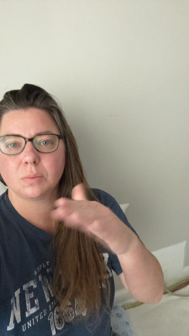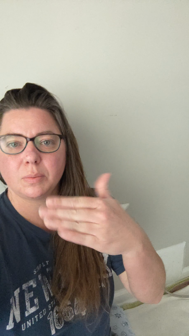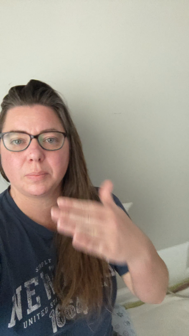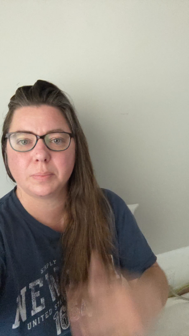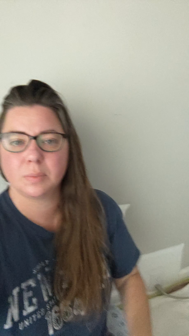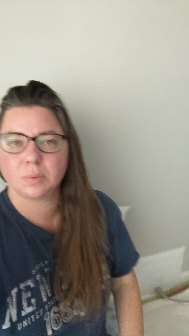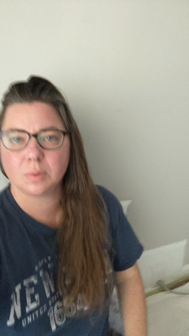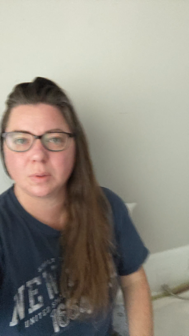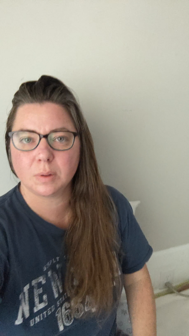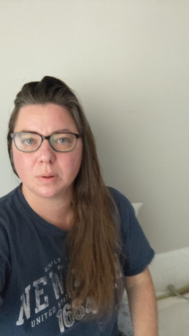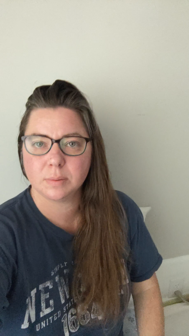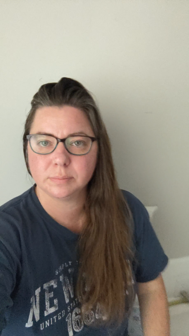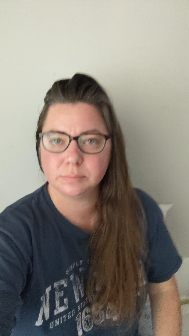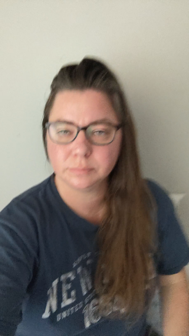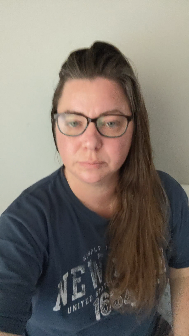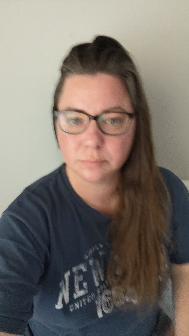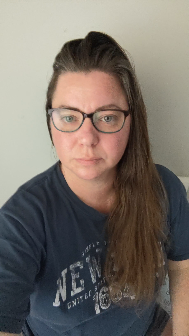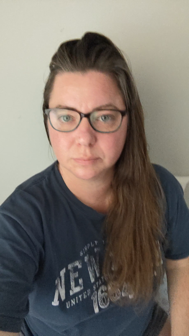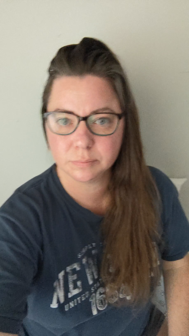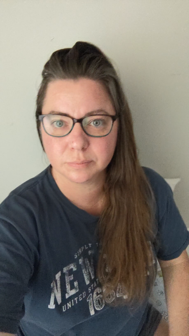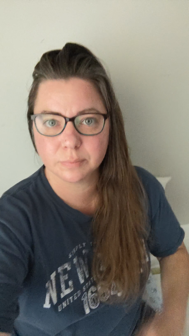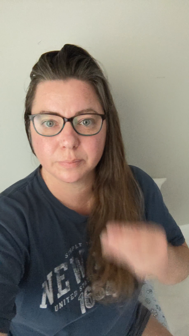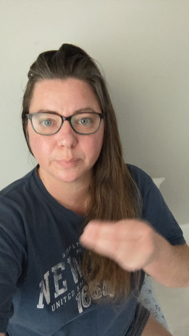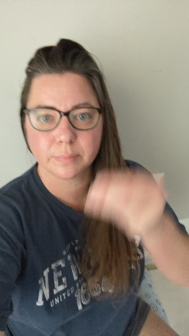buy